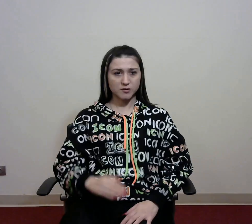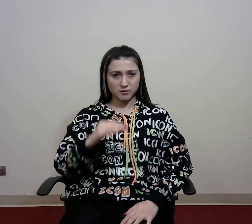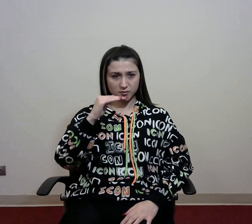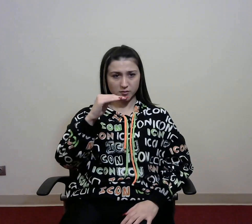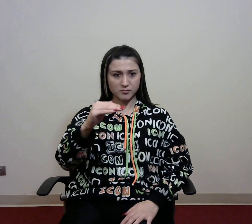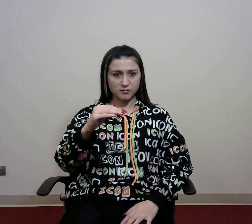siz